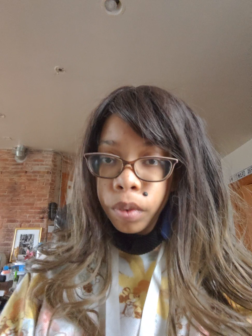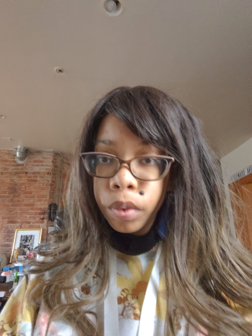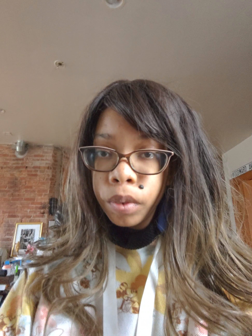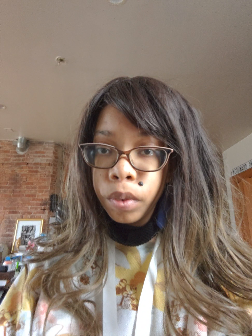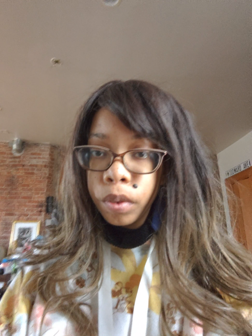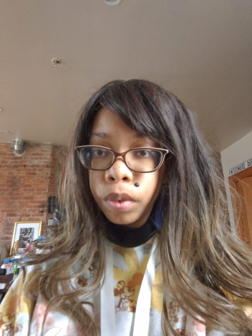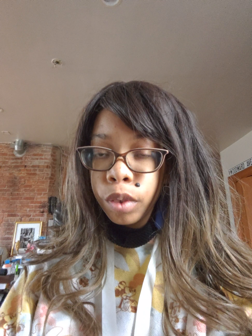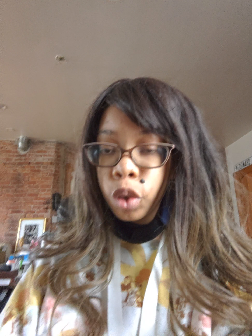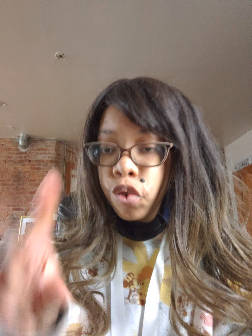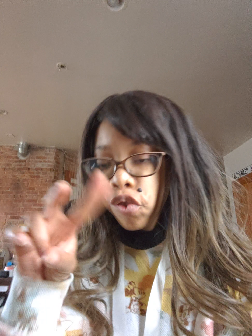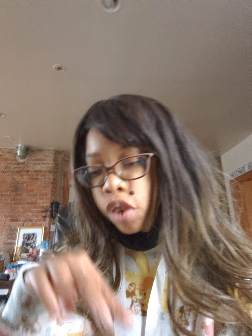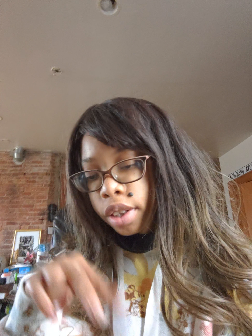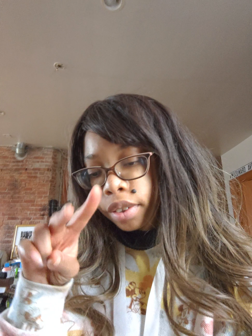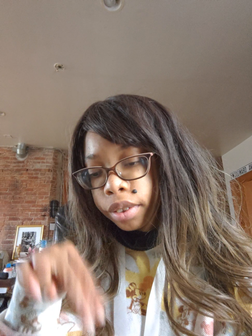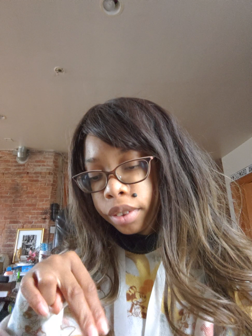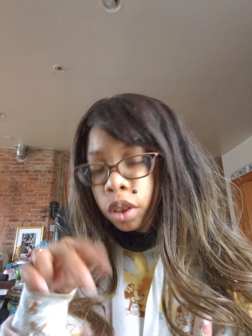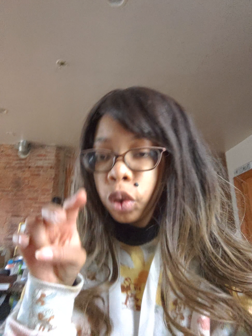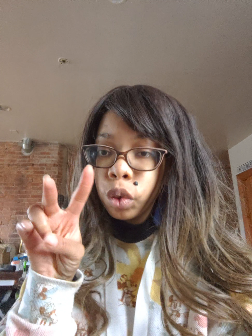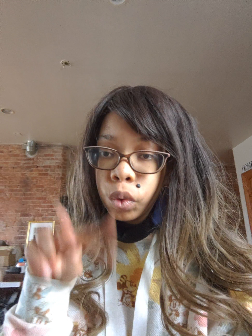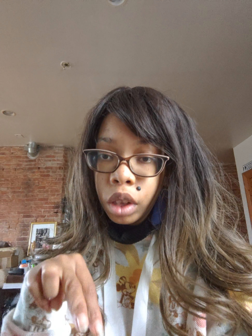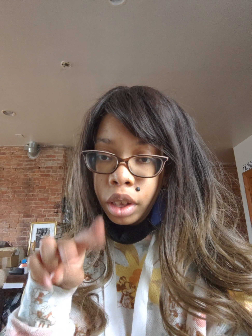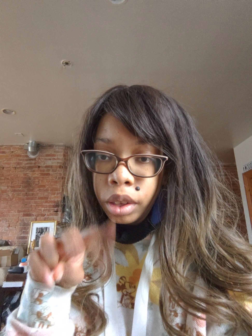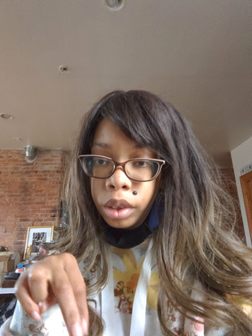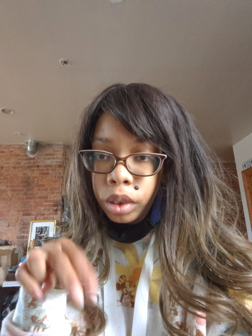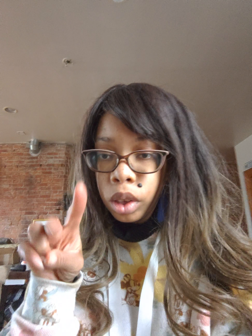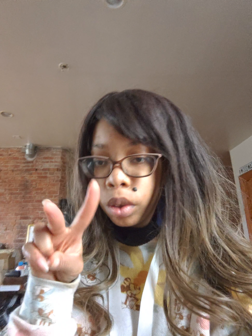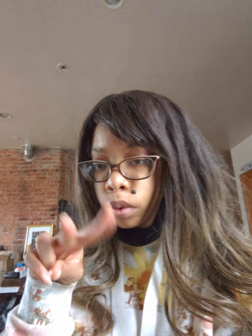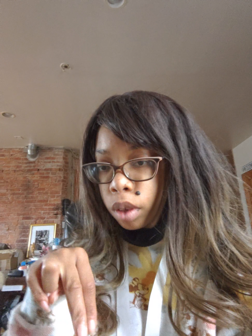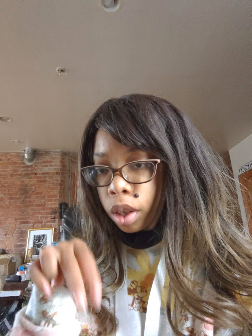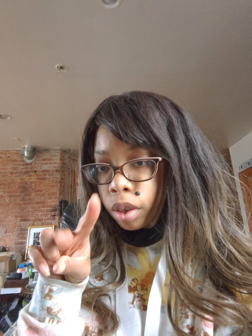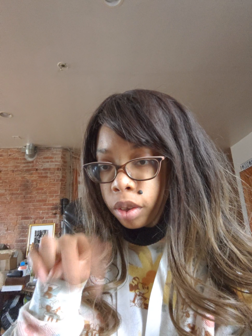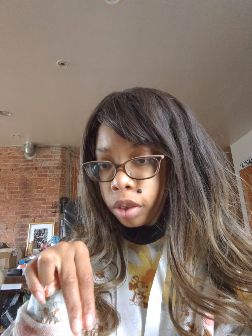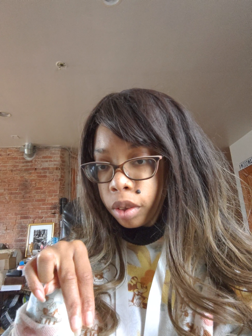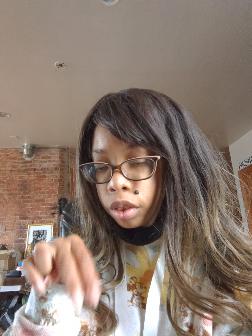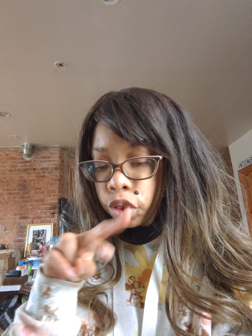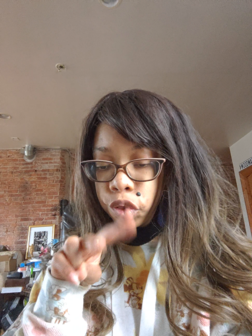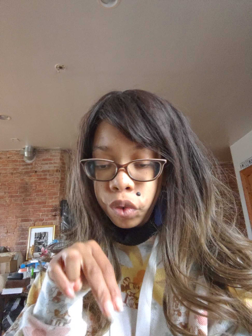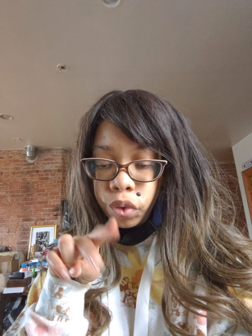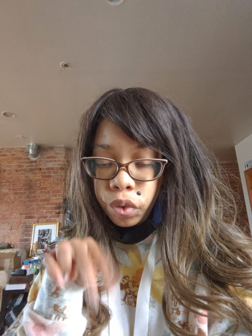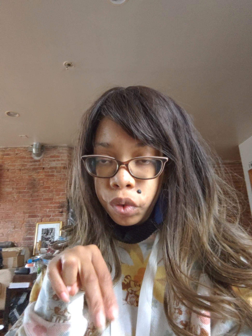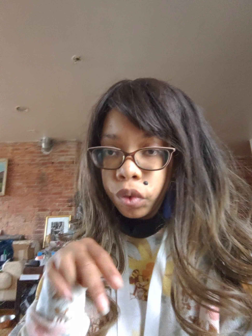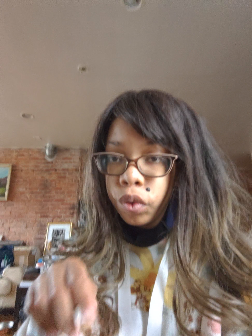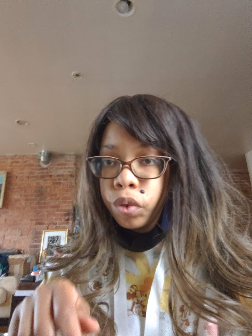read